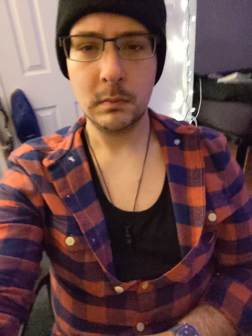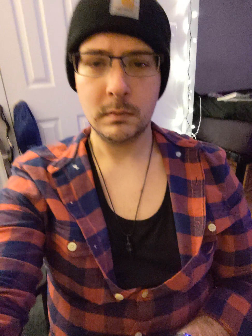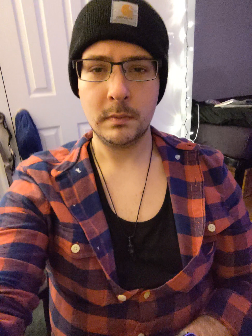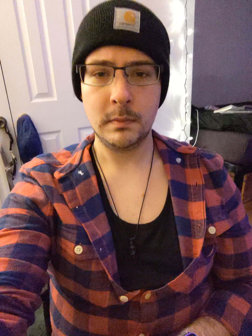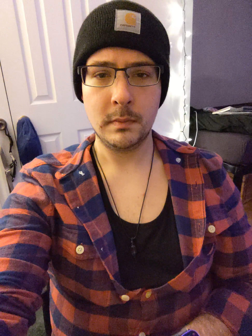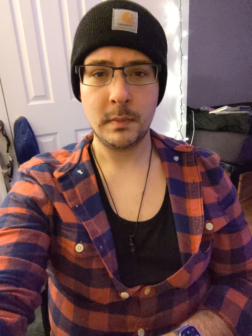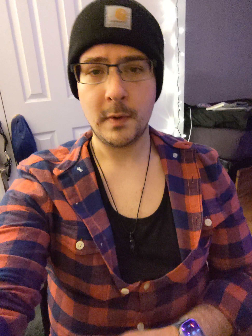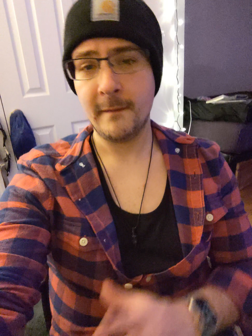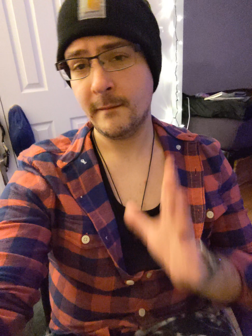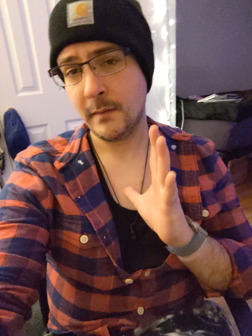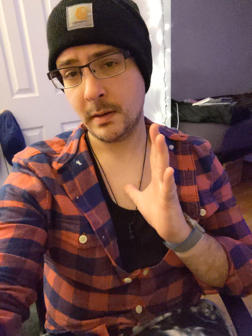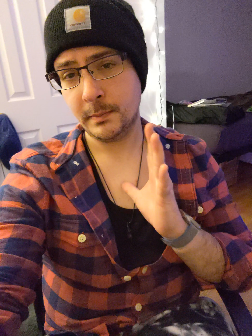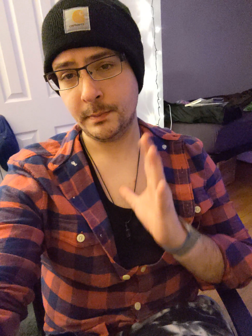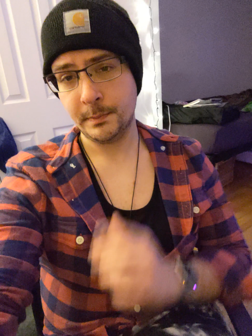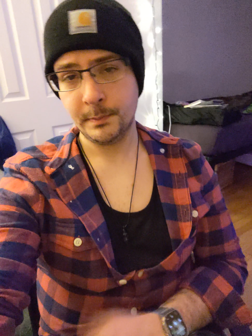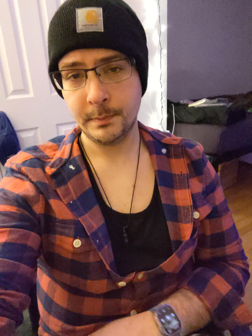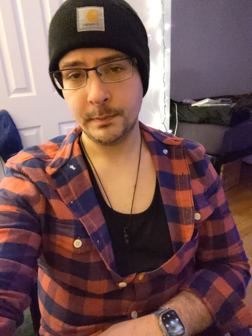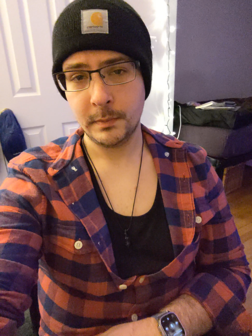fine